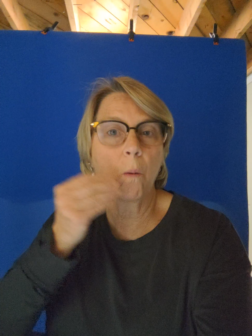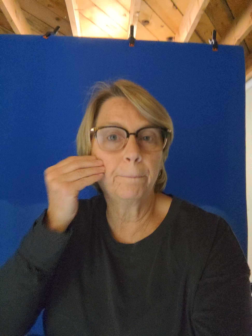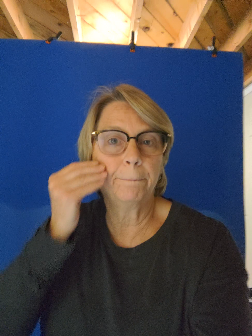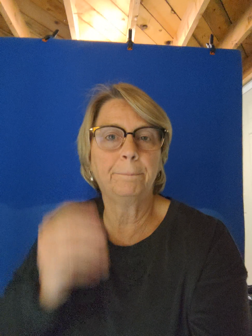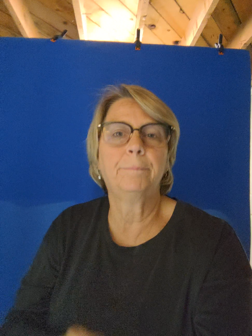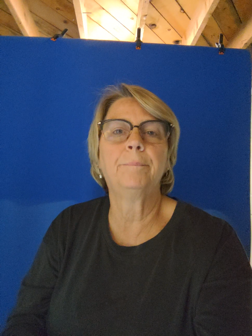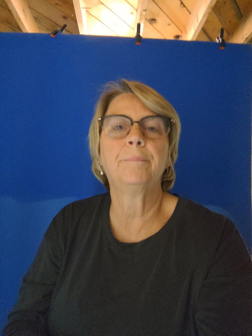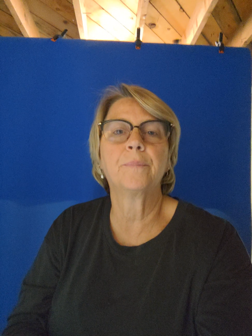home